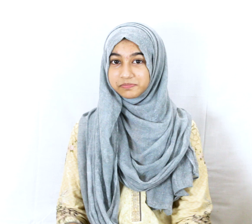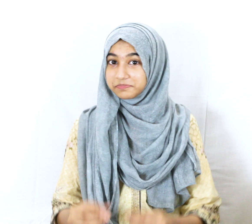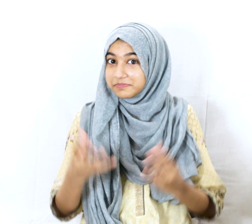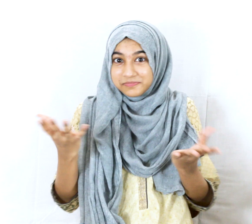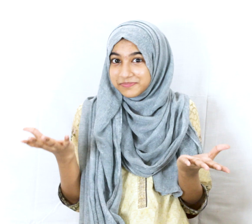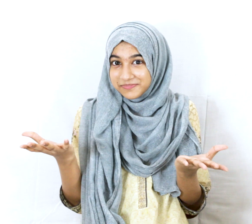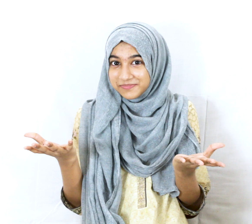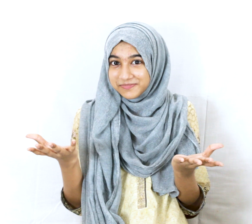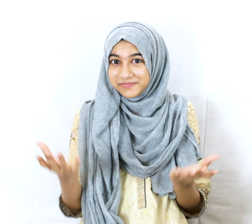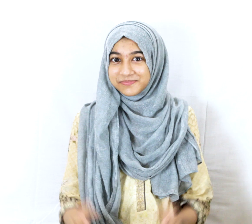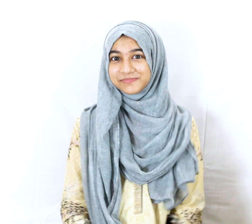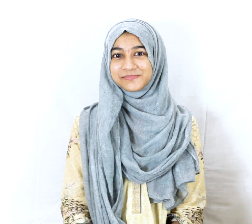surprise